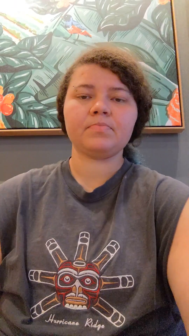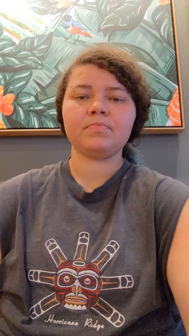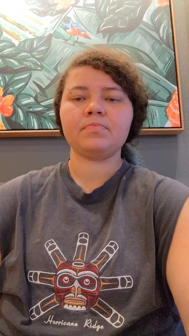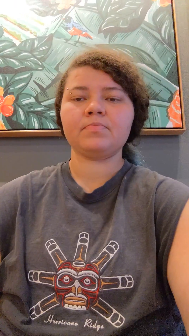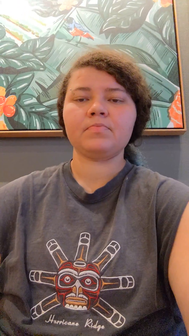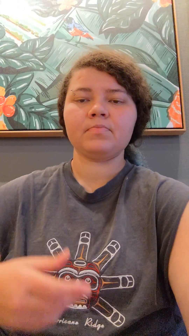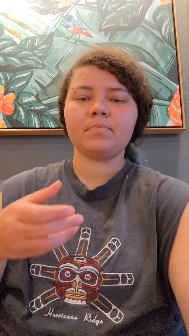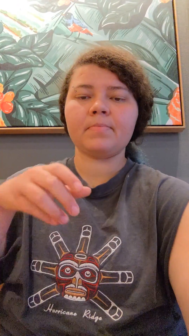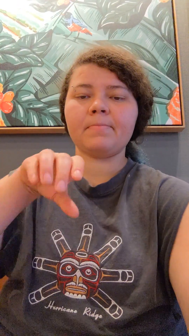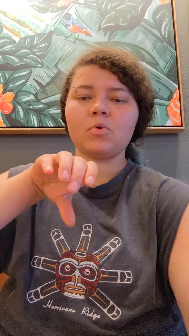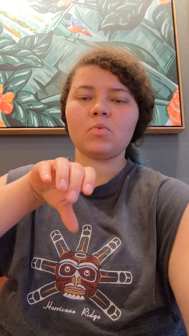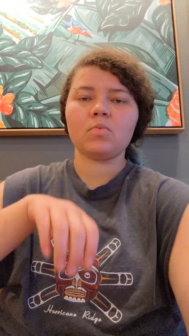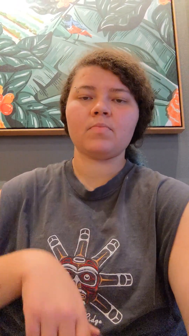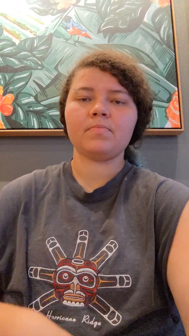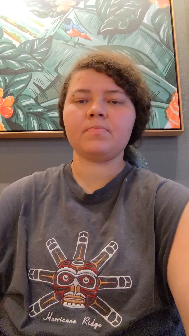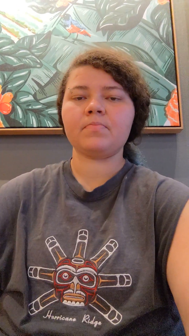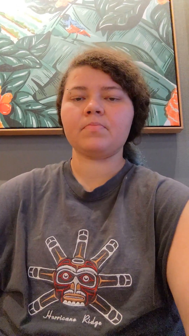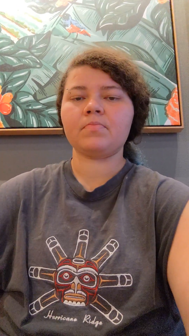pour